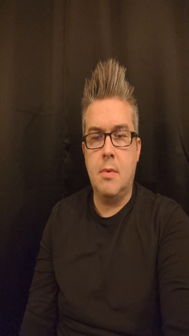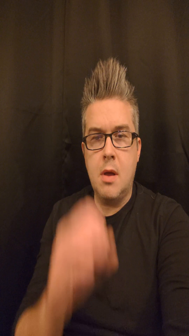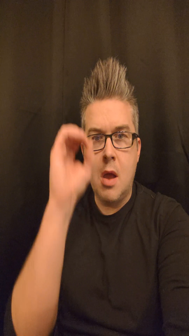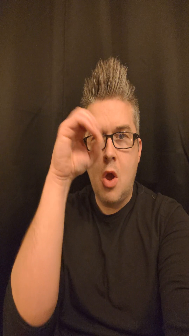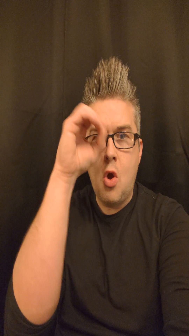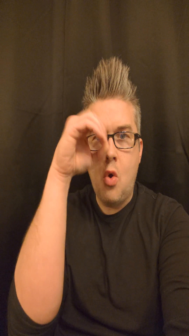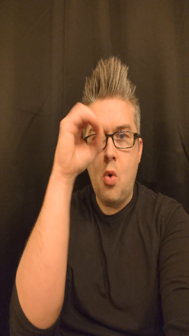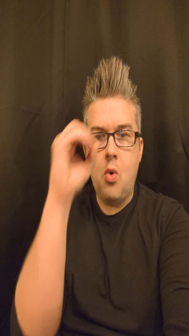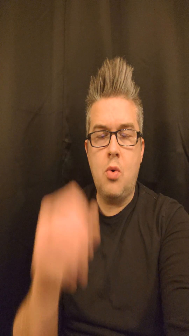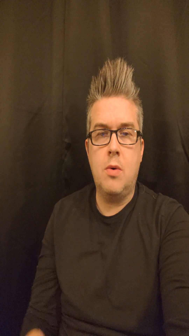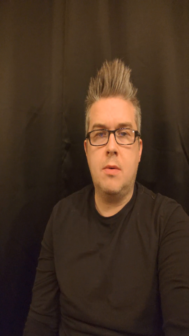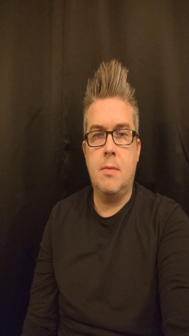owl